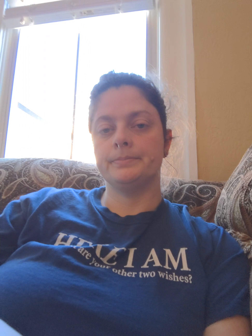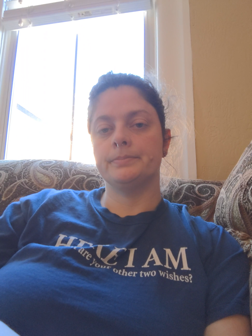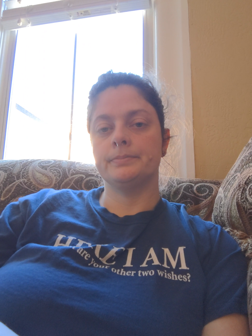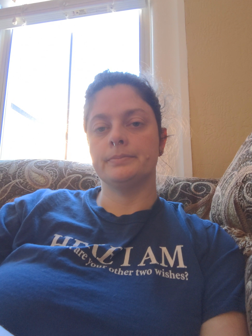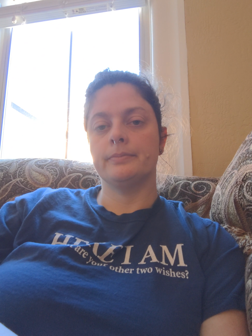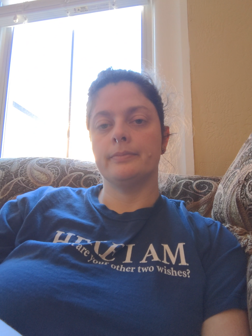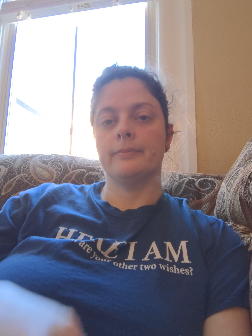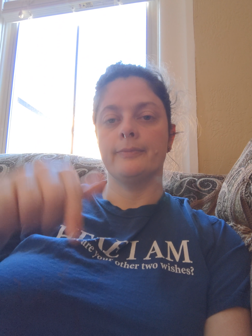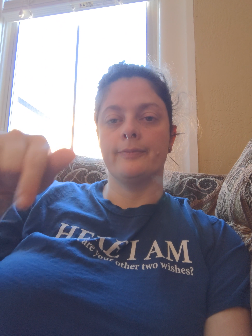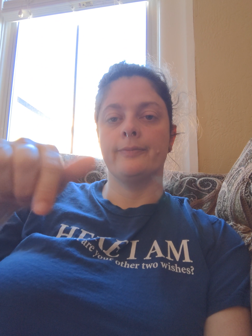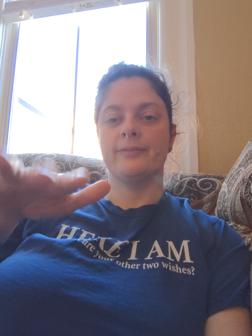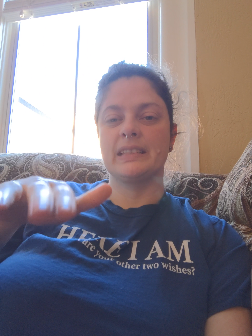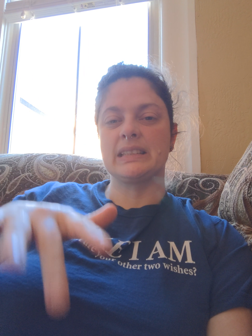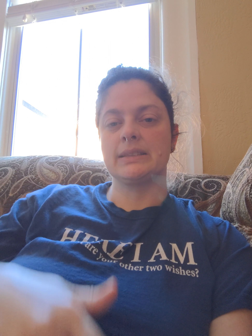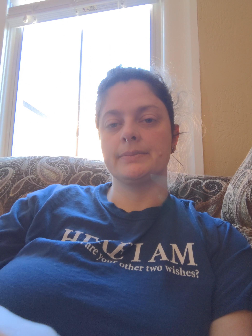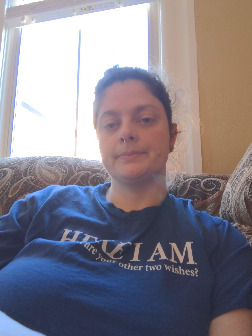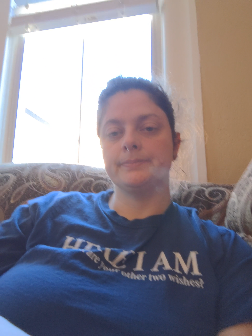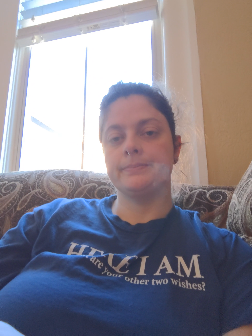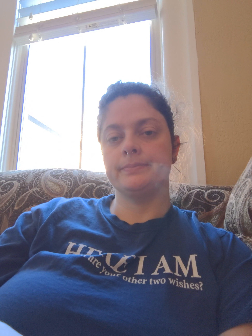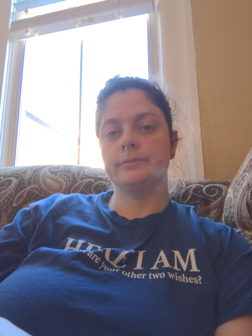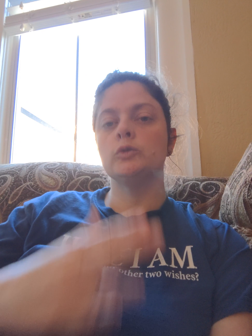feet